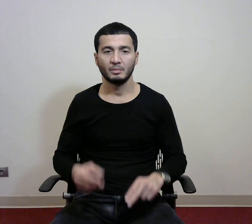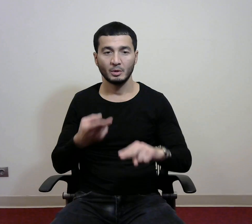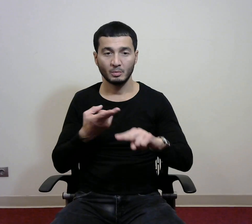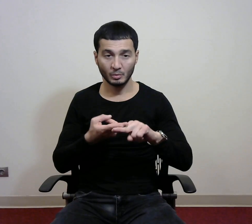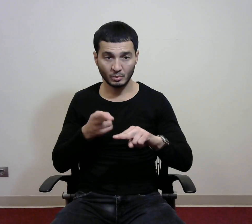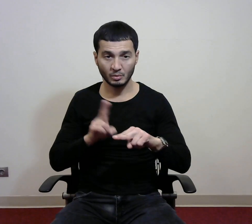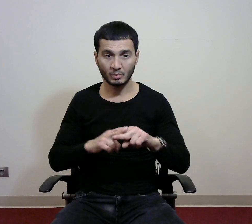bu